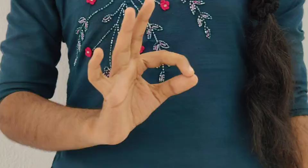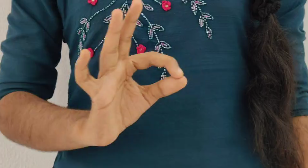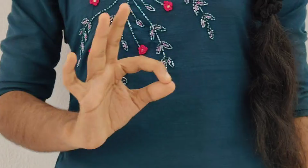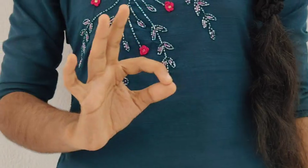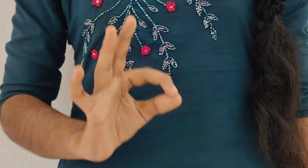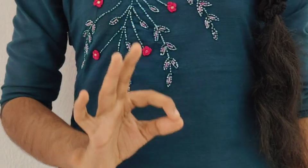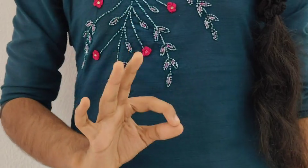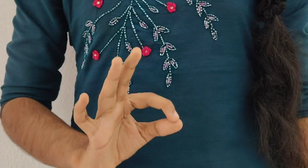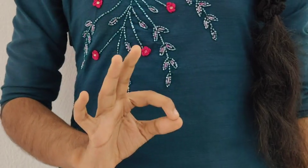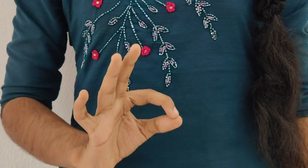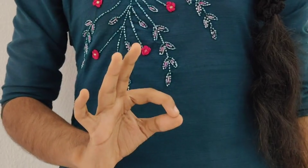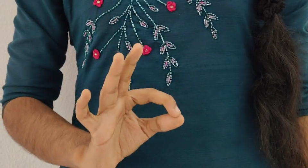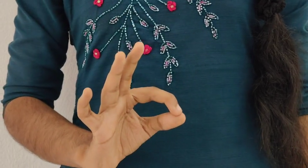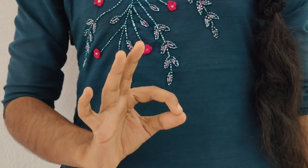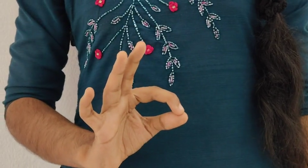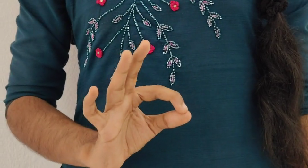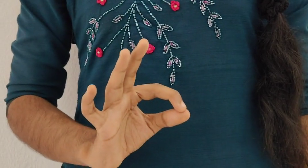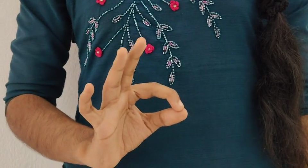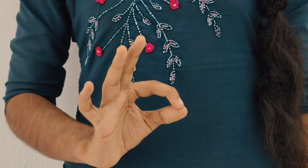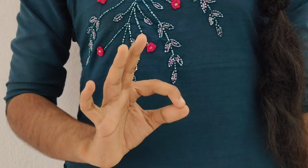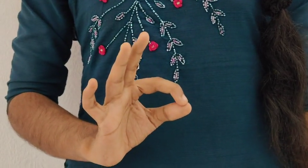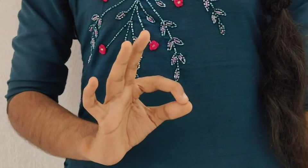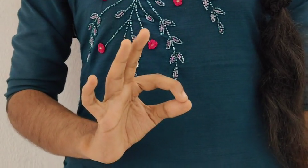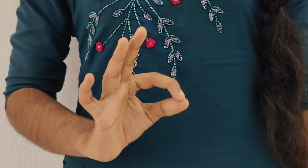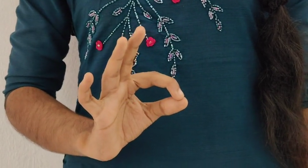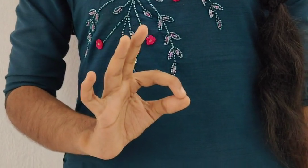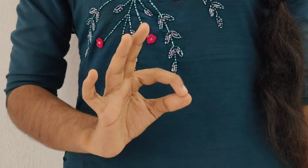ഔ